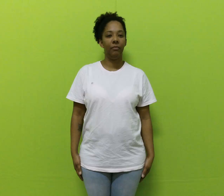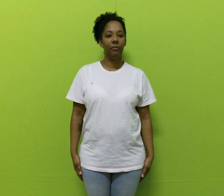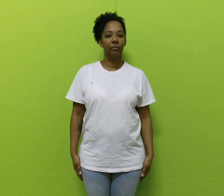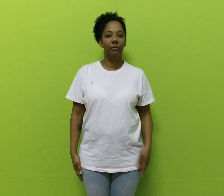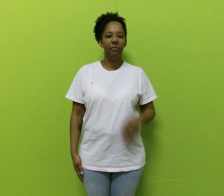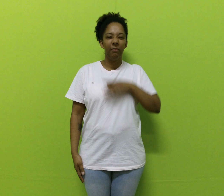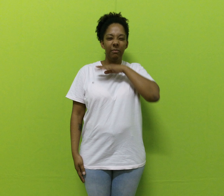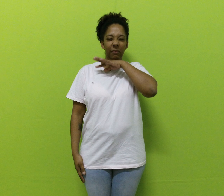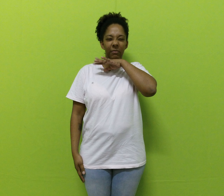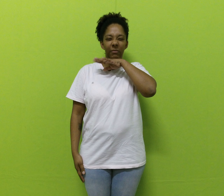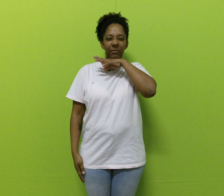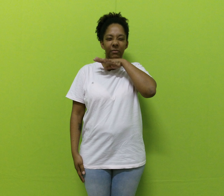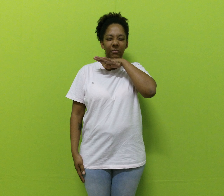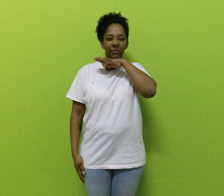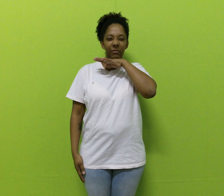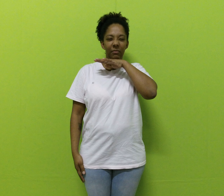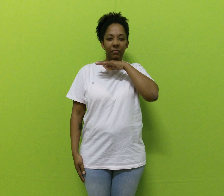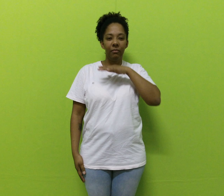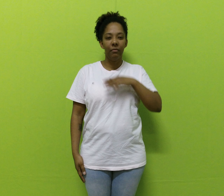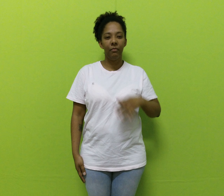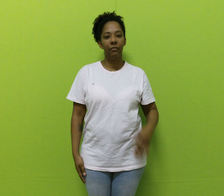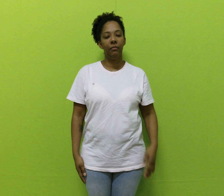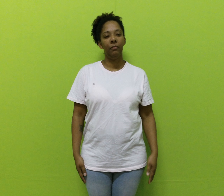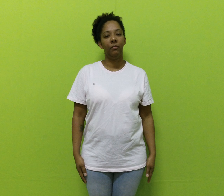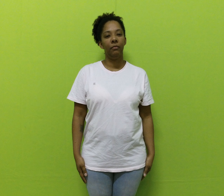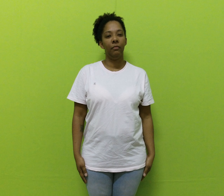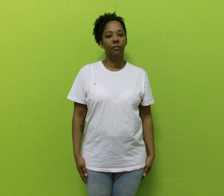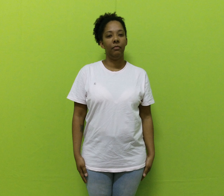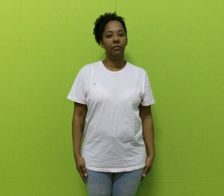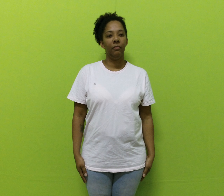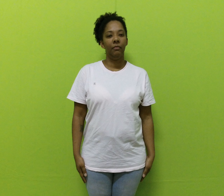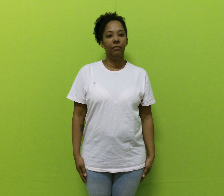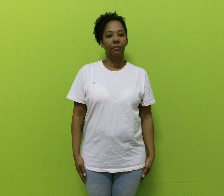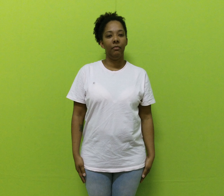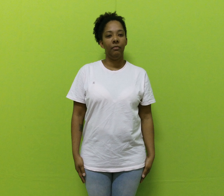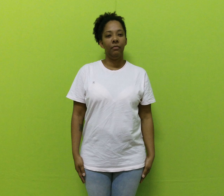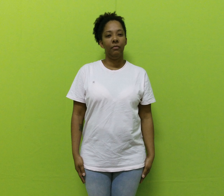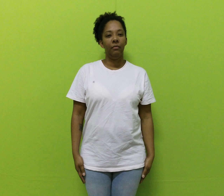ruim